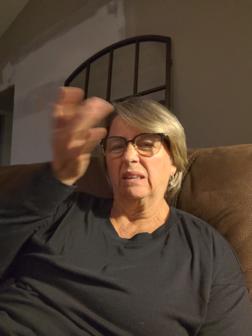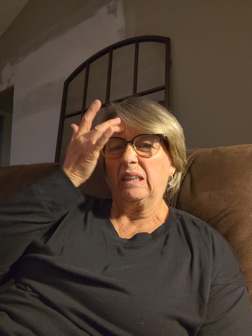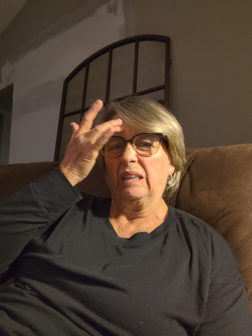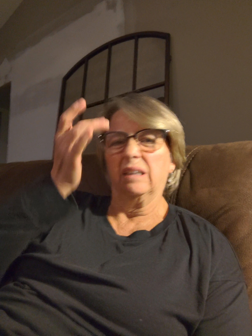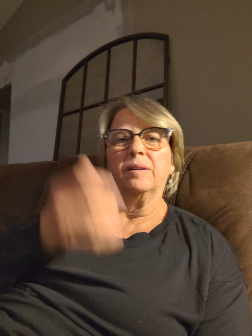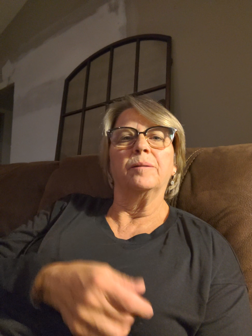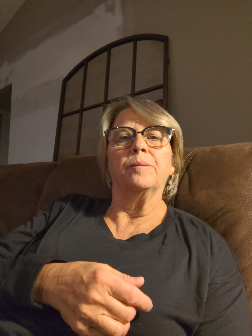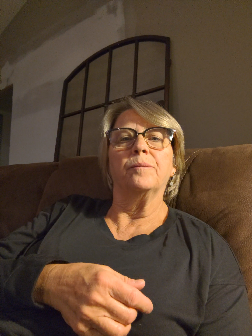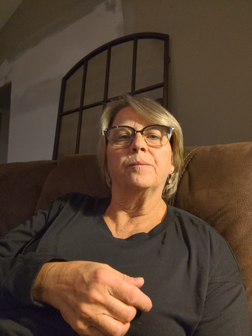sick